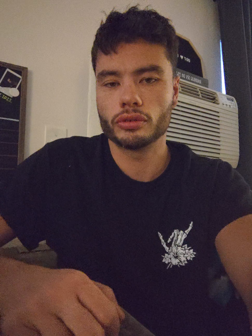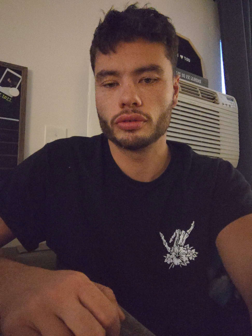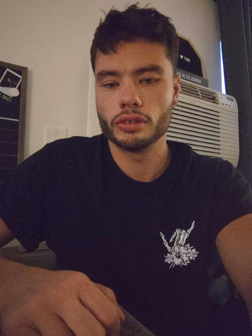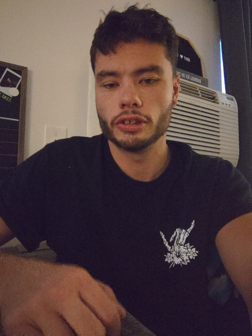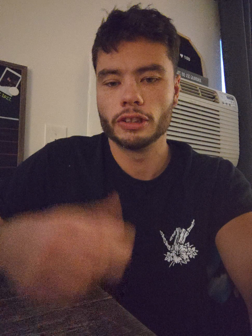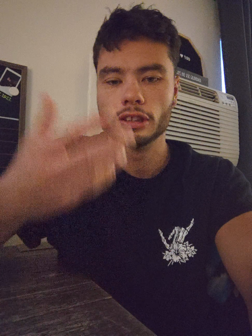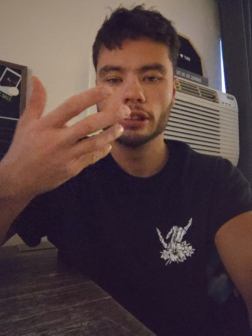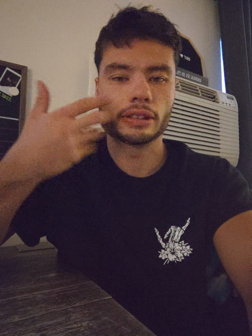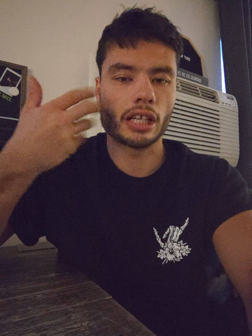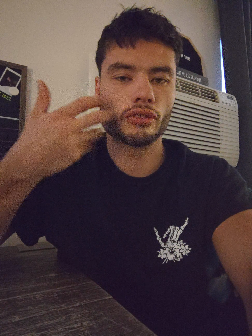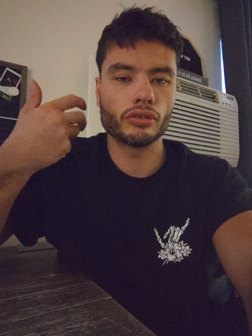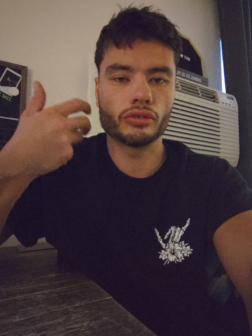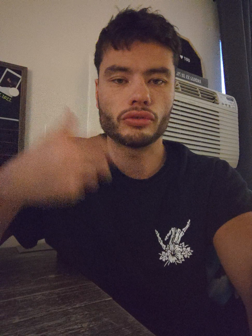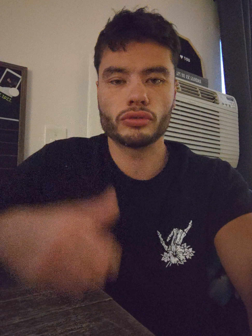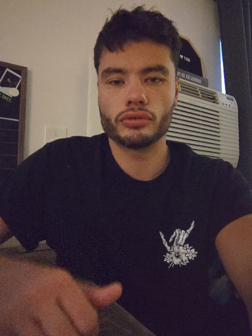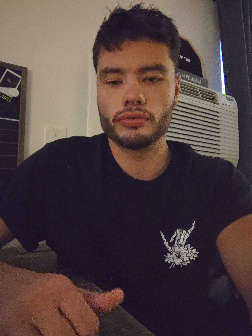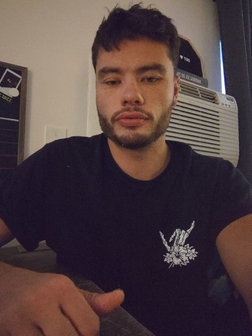tiger